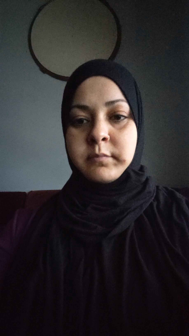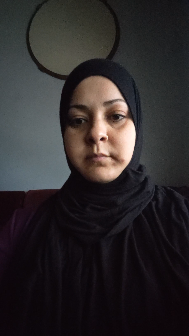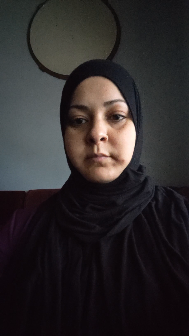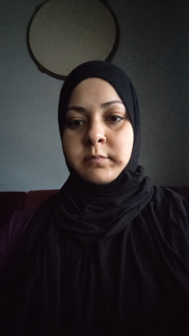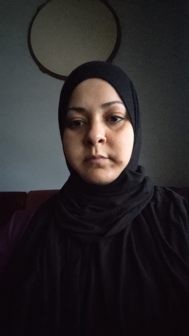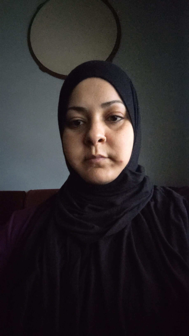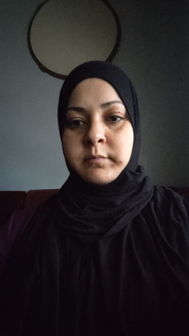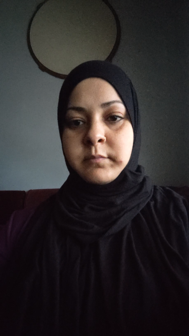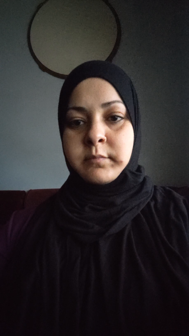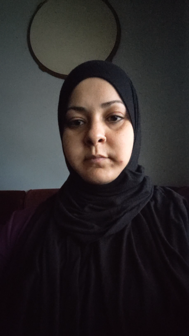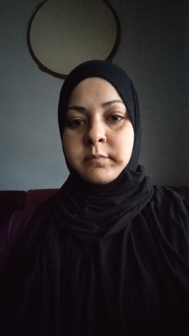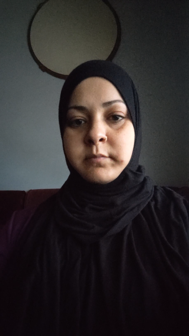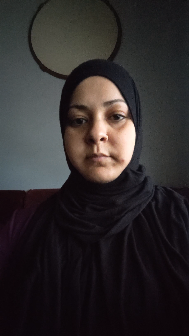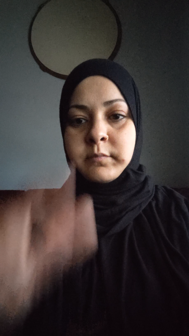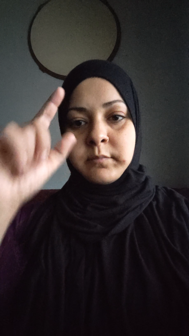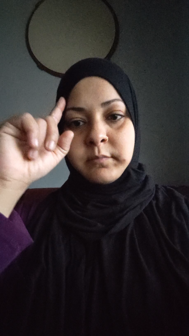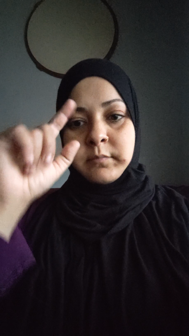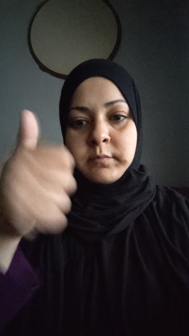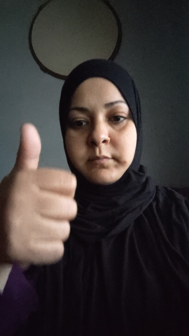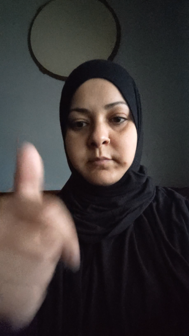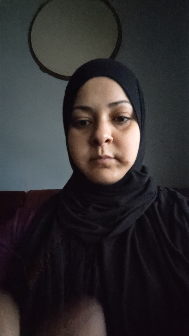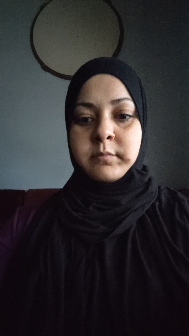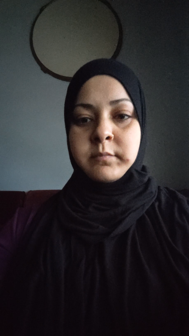dime